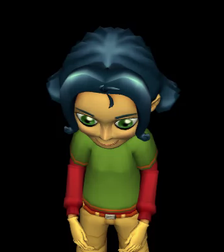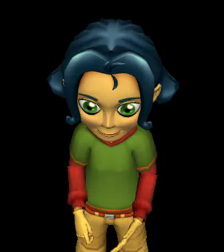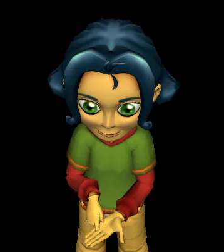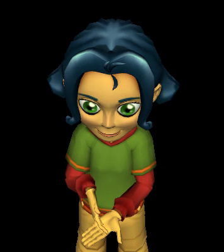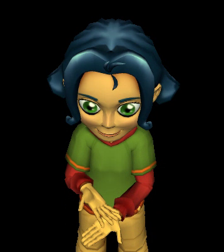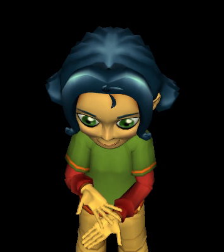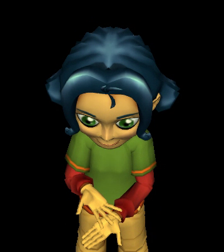باهض